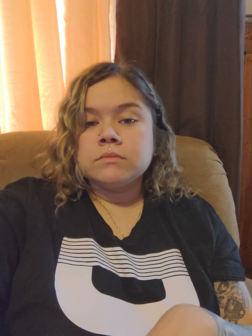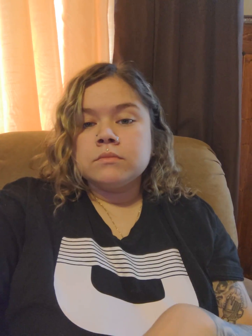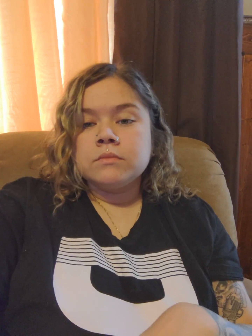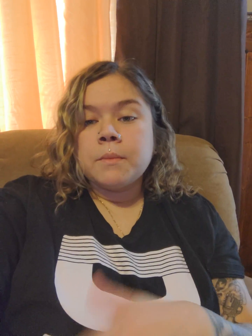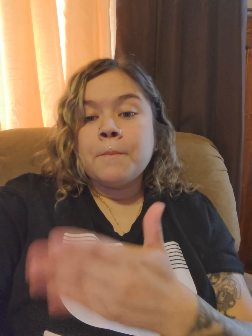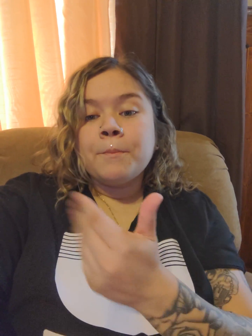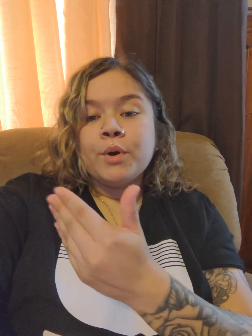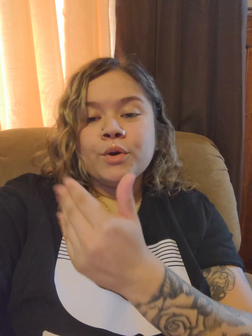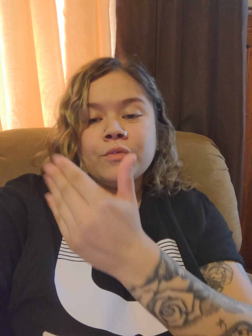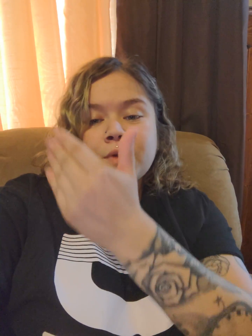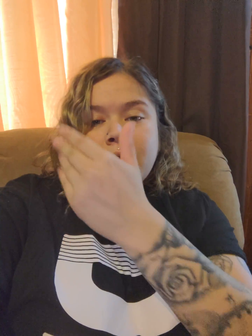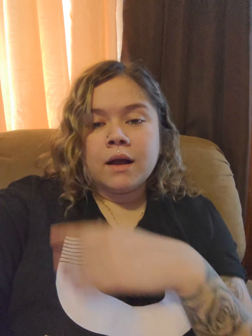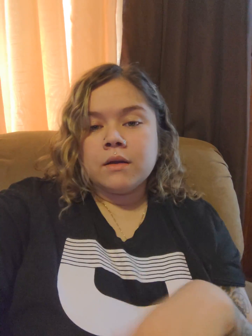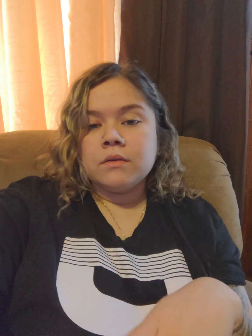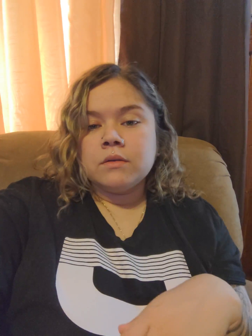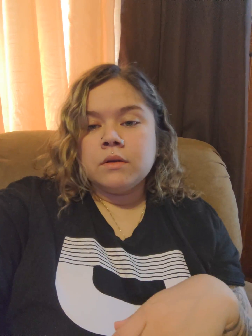butterfly